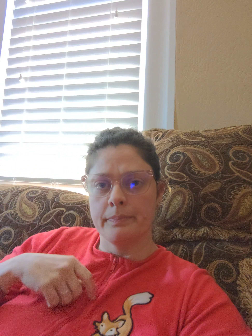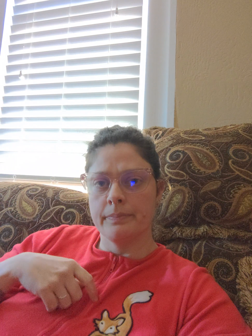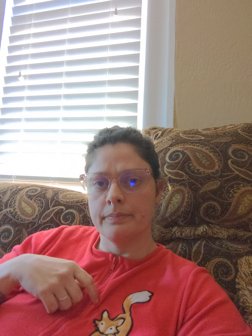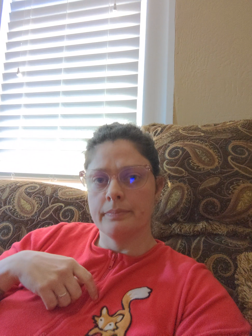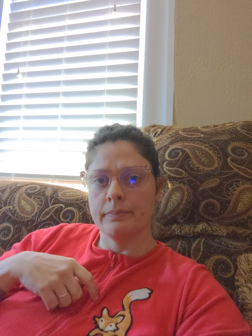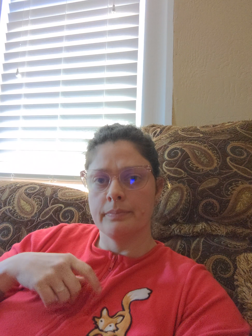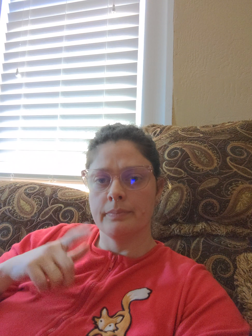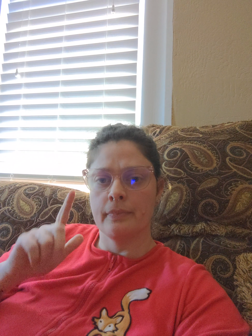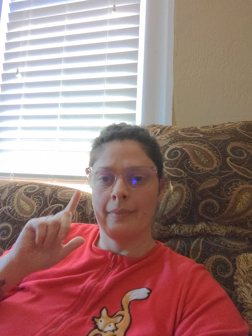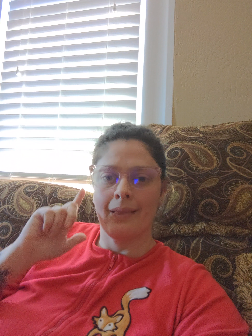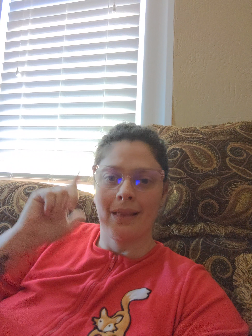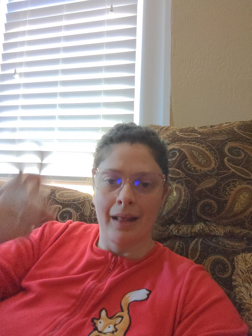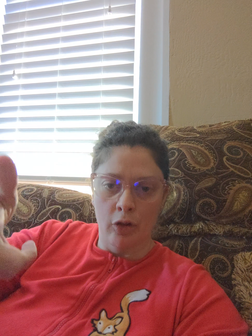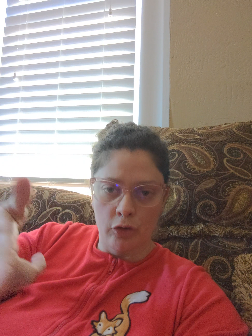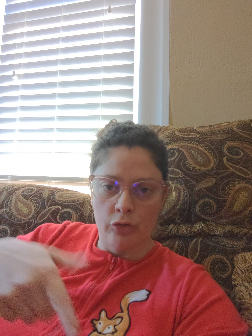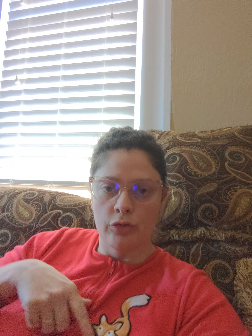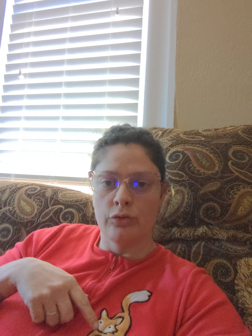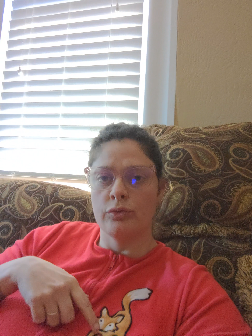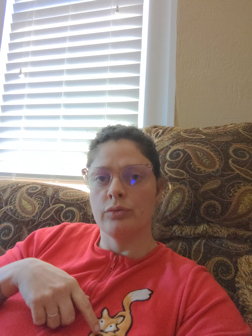later